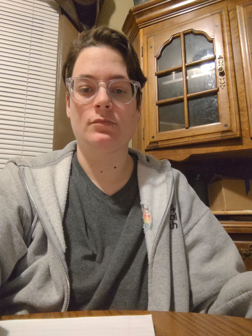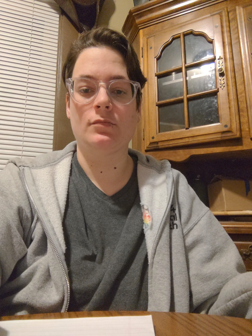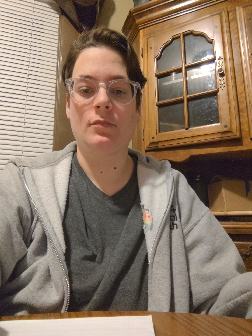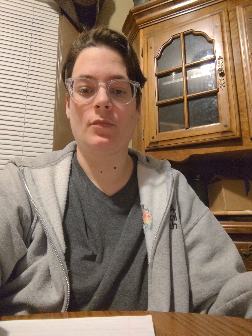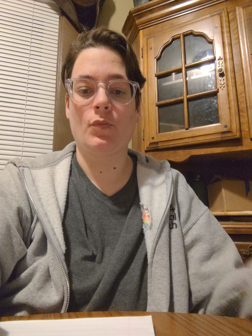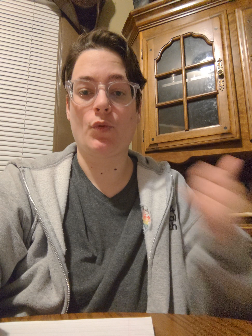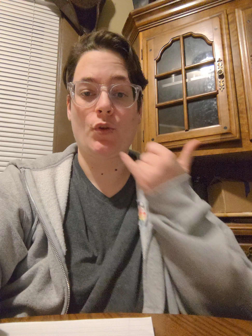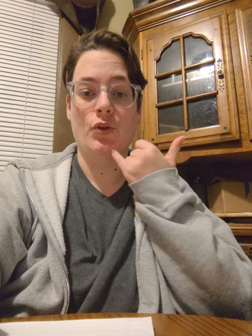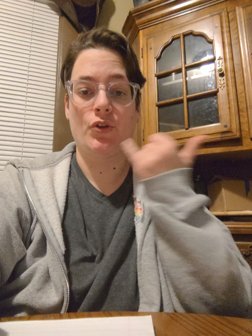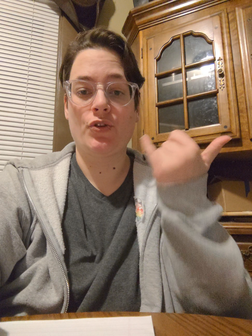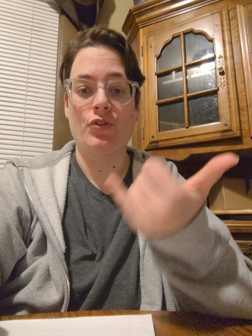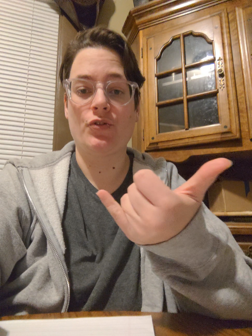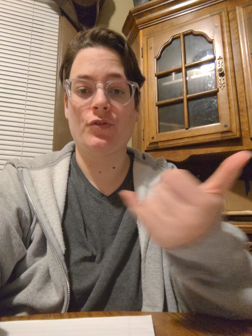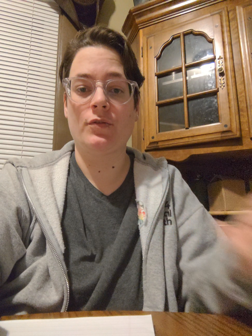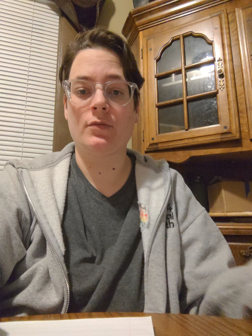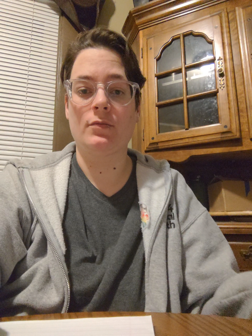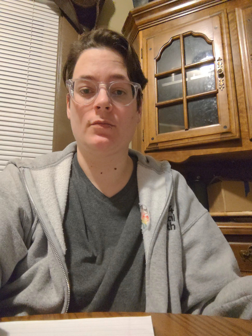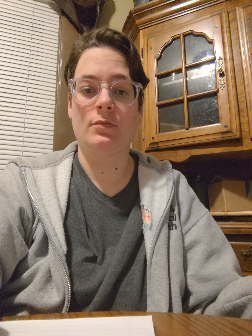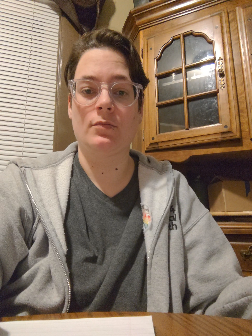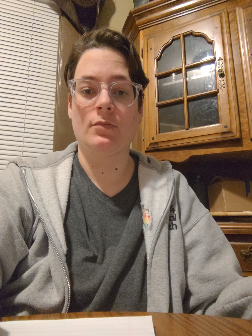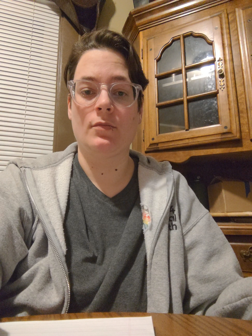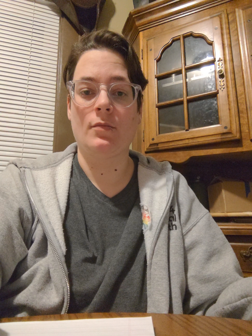call on the phone